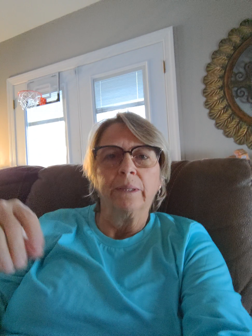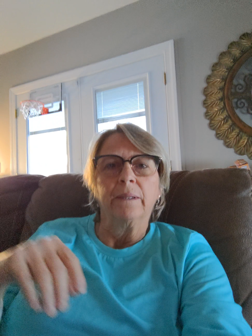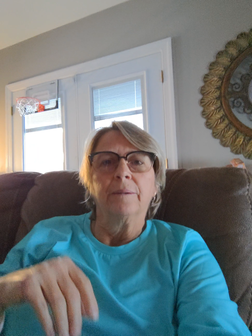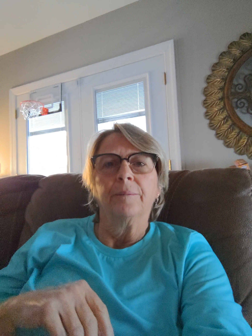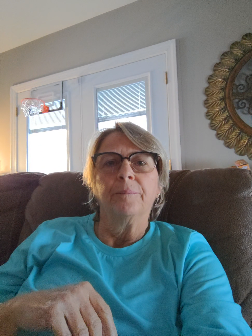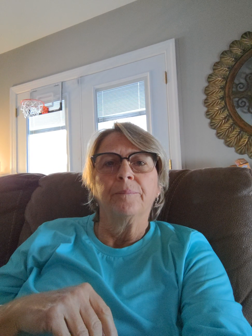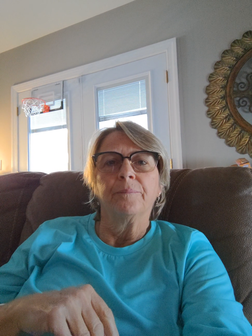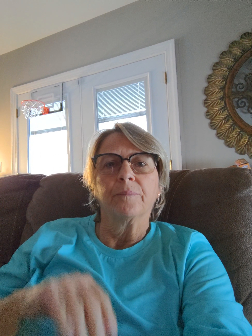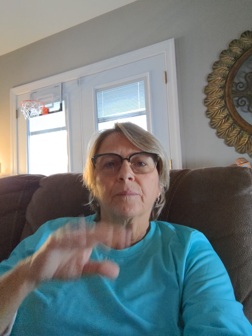story